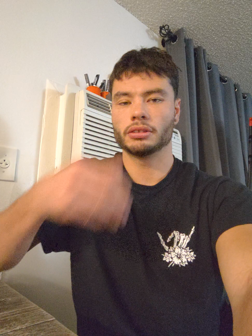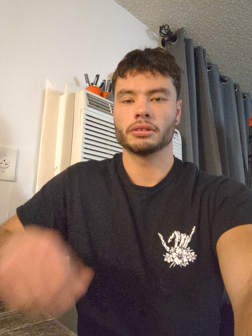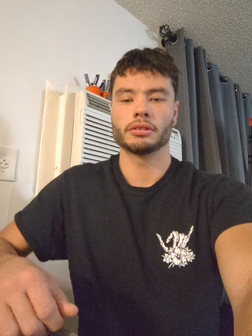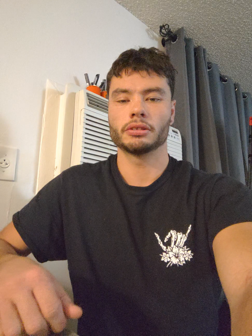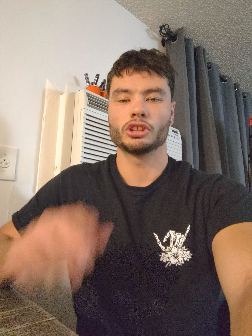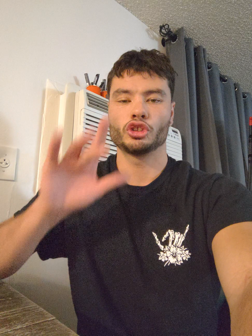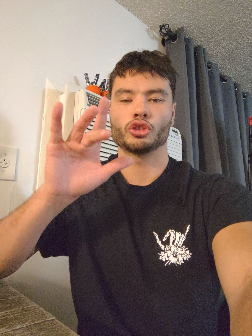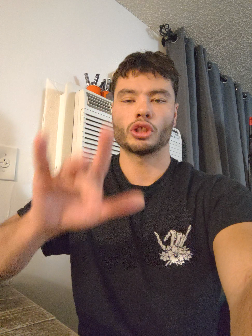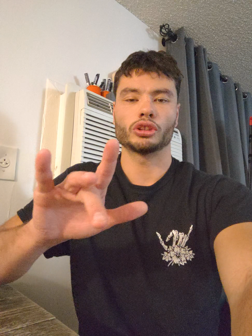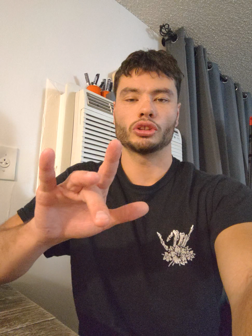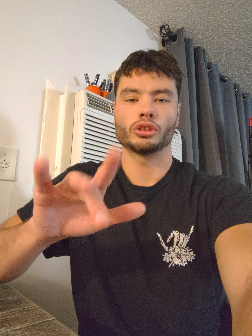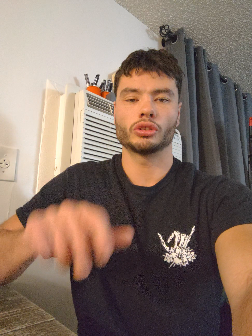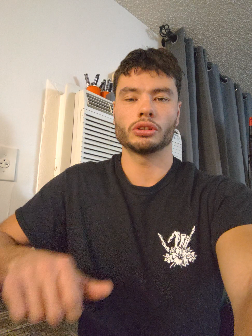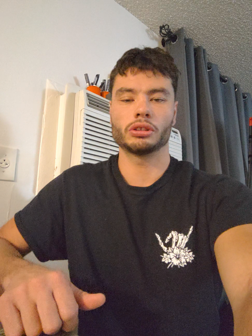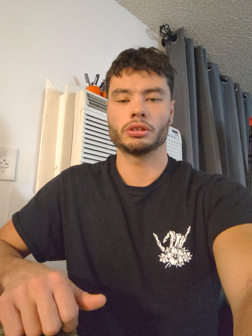touch